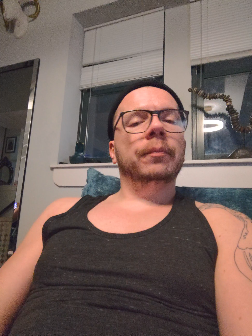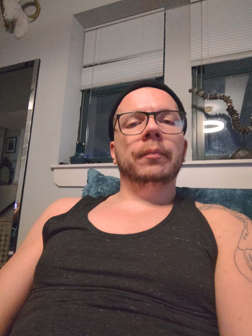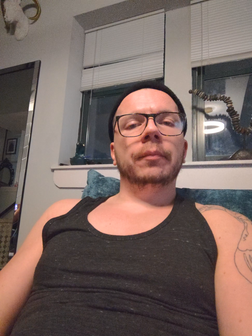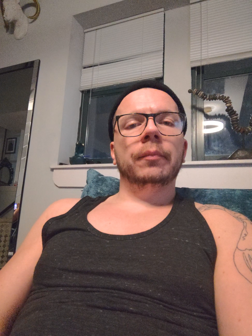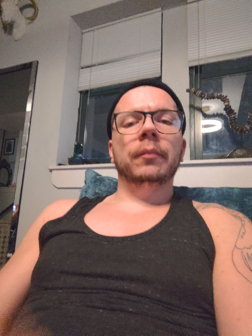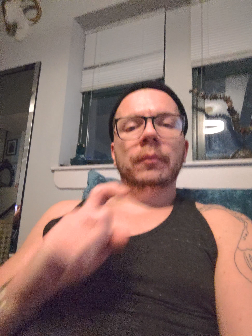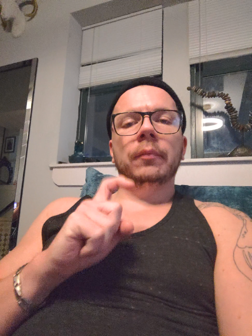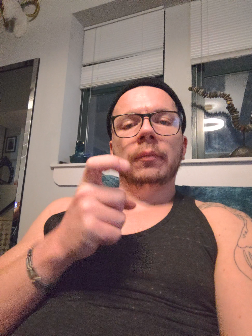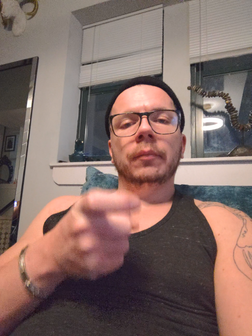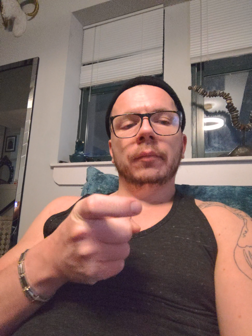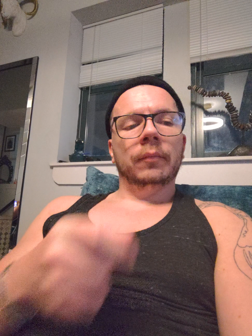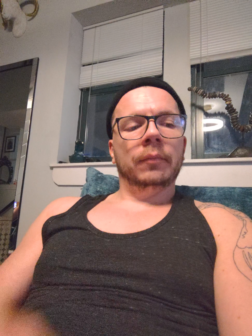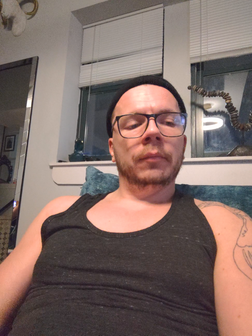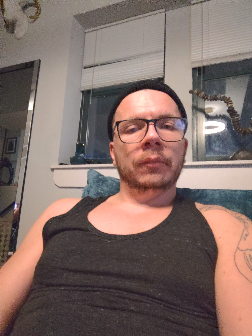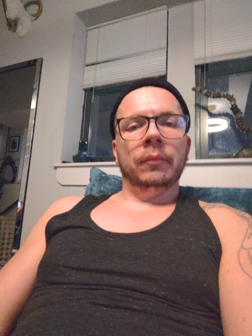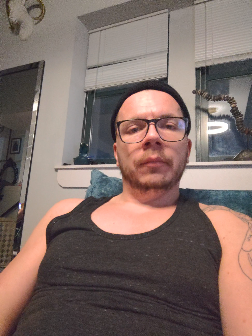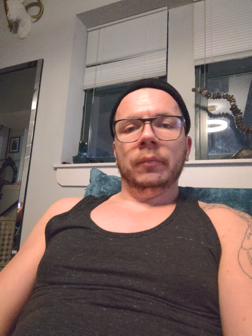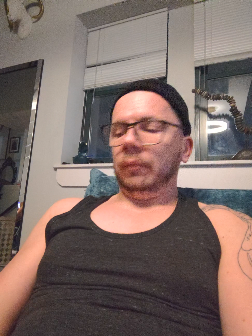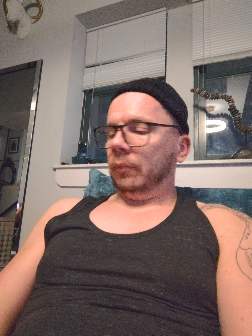gift